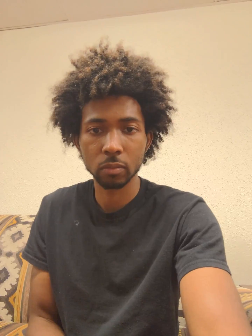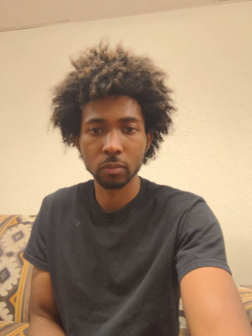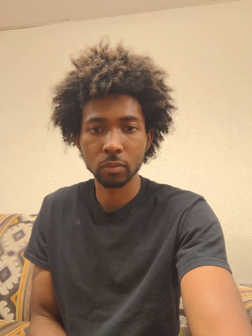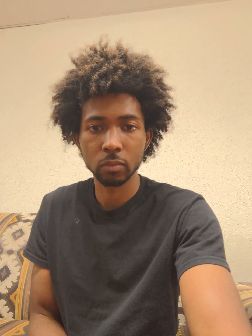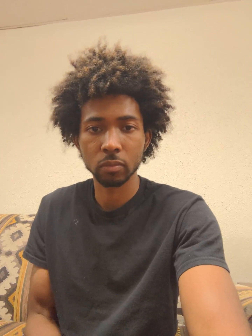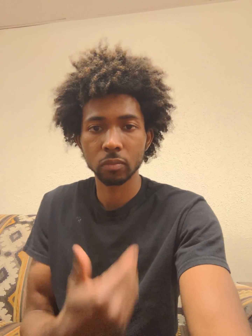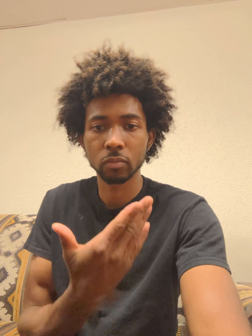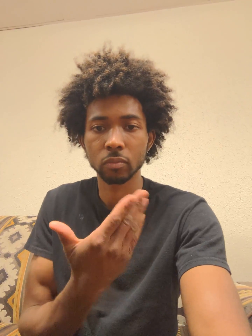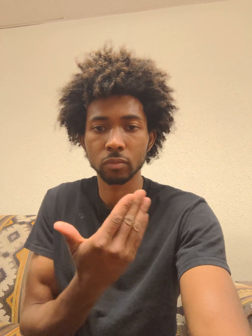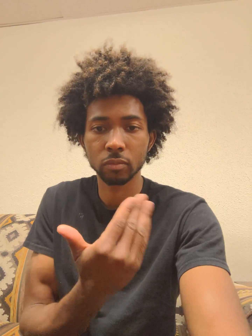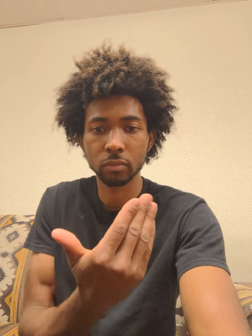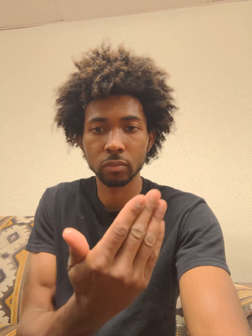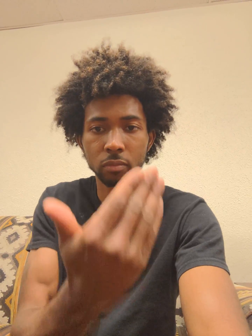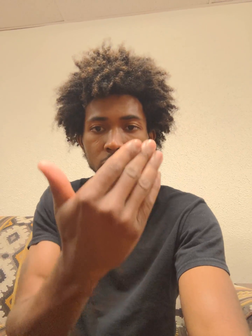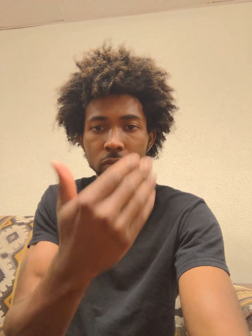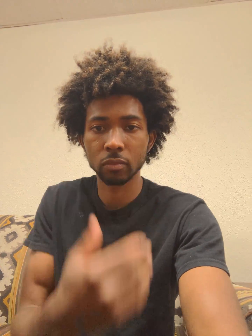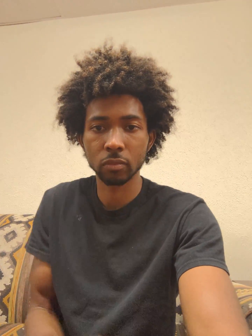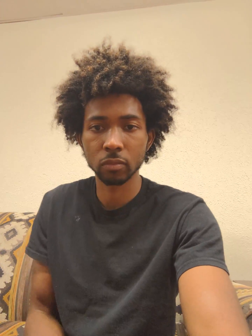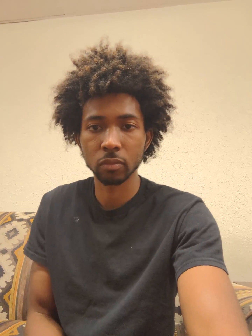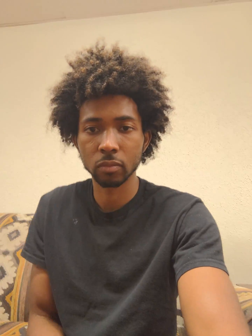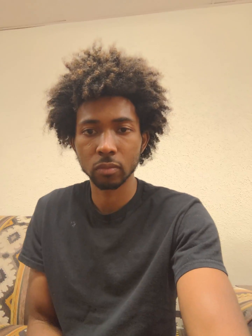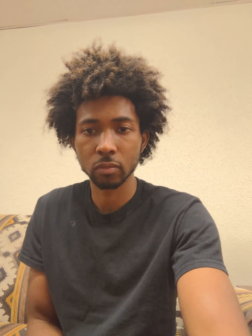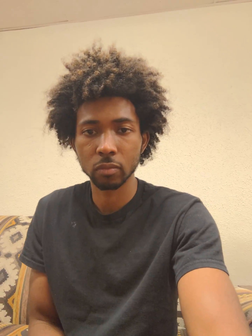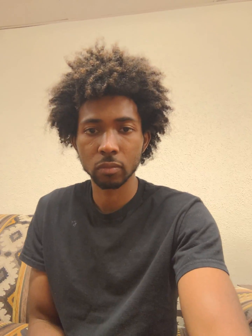butterfly